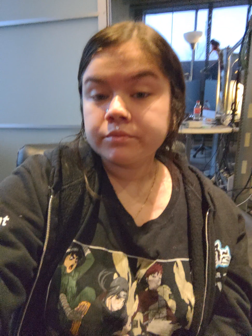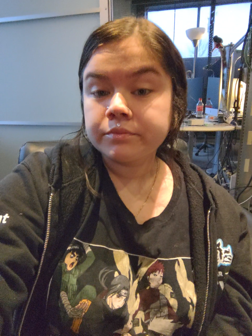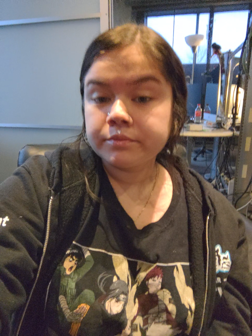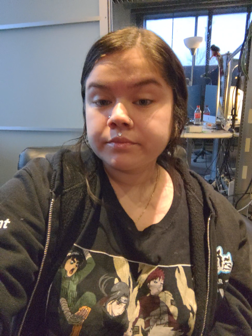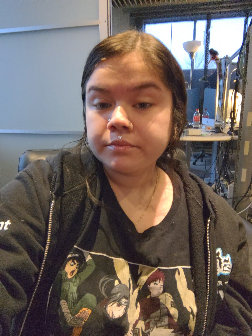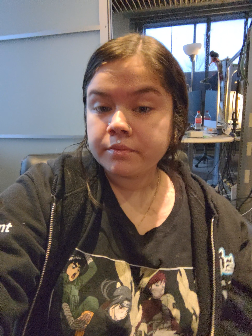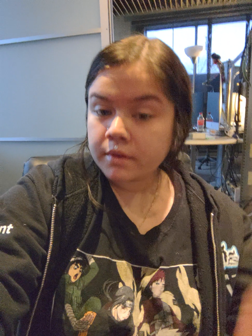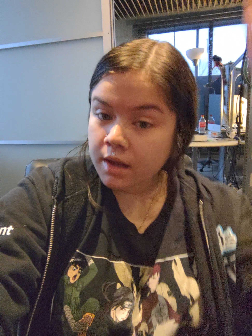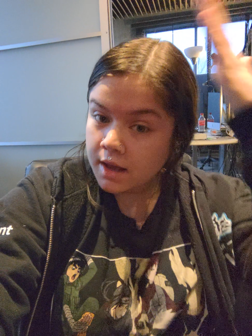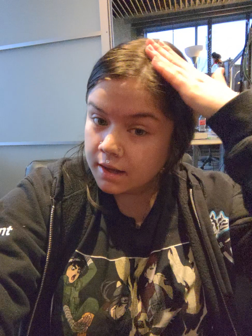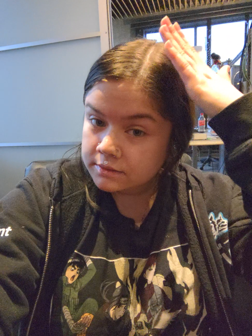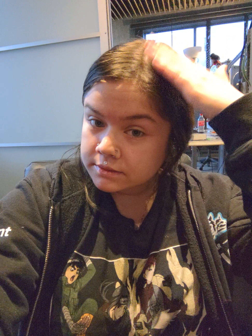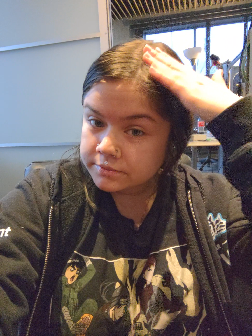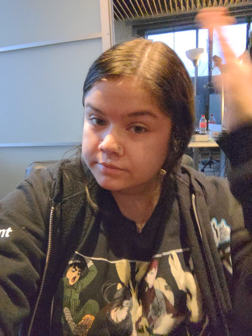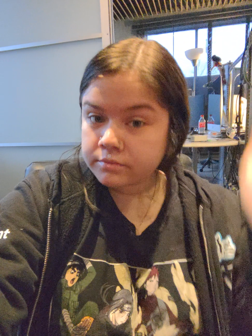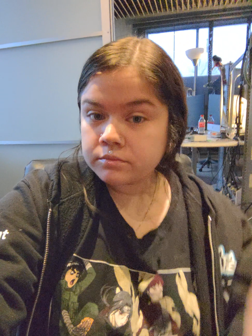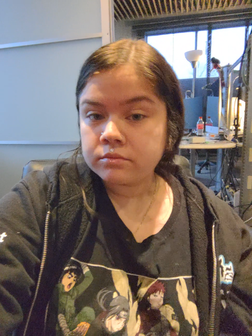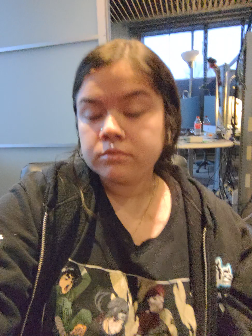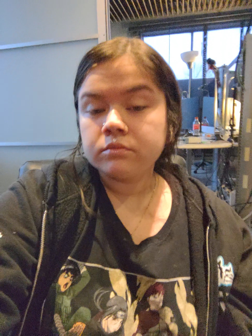hat